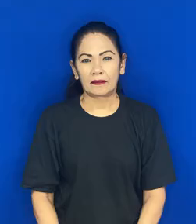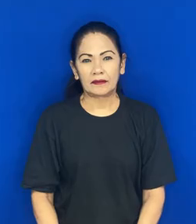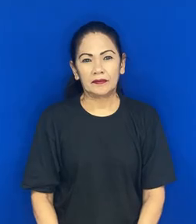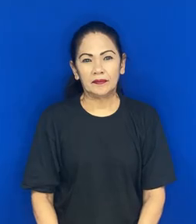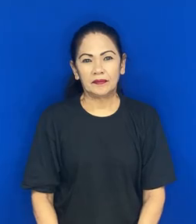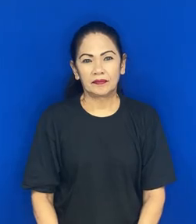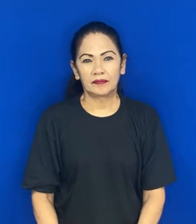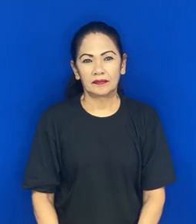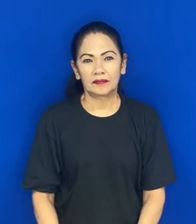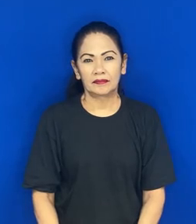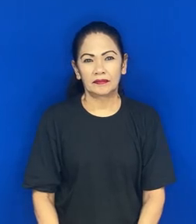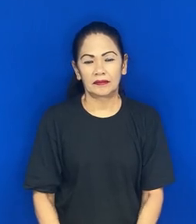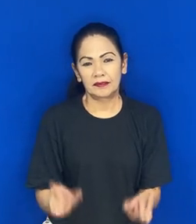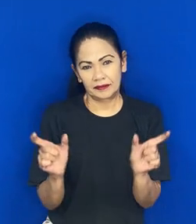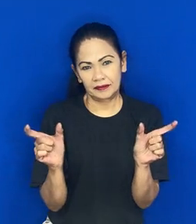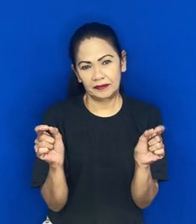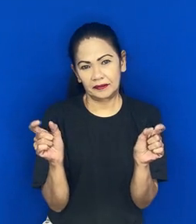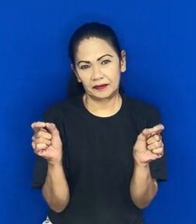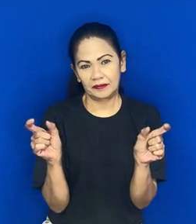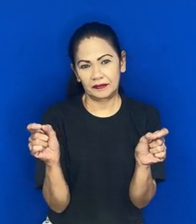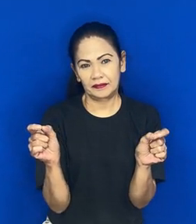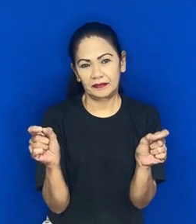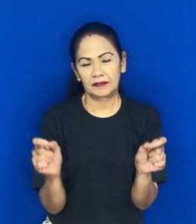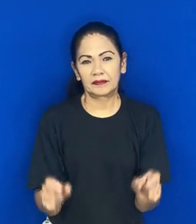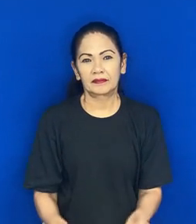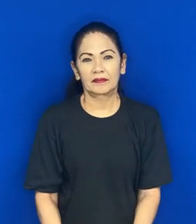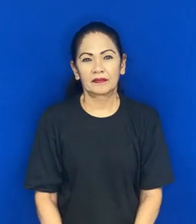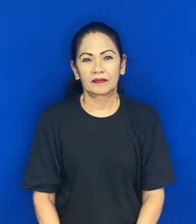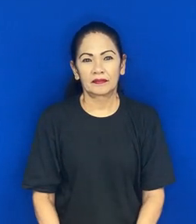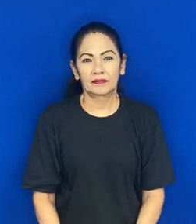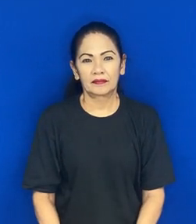crab